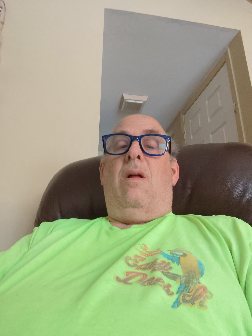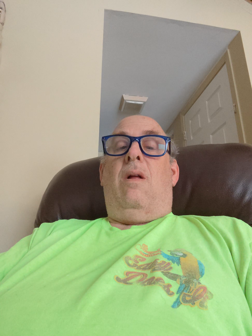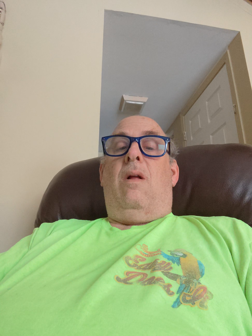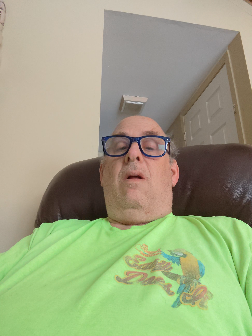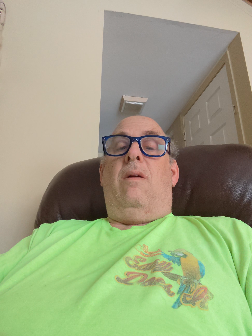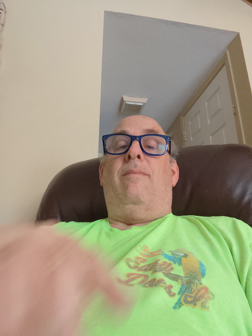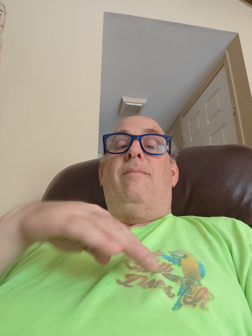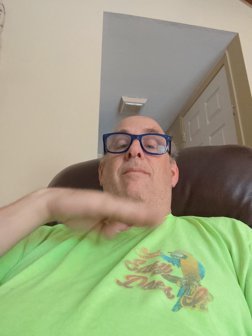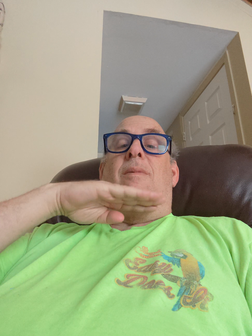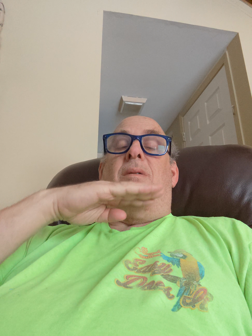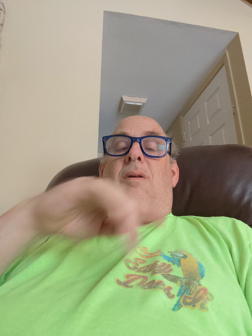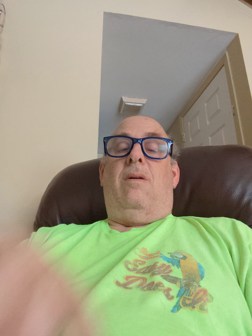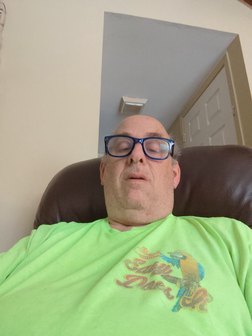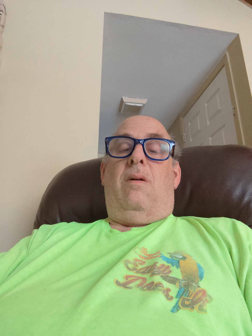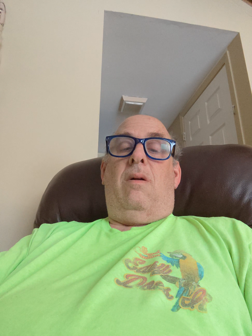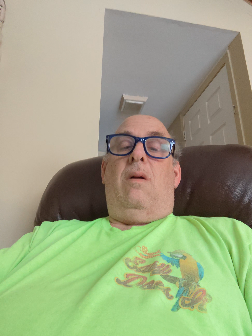pig